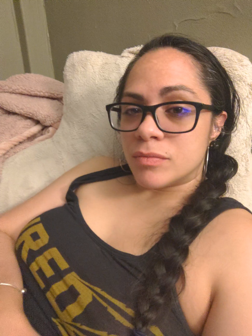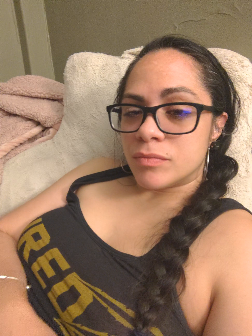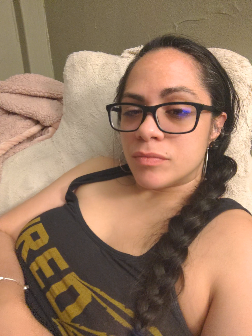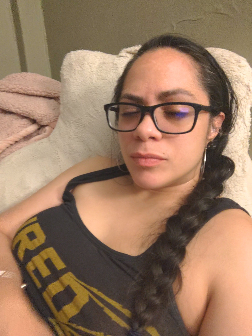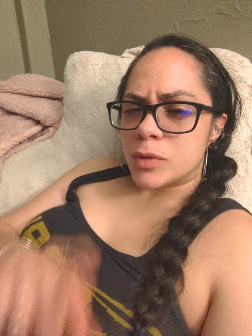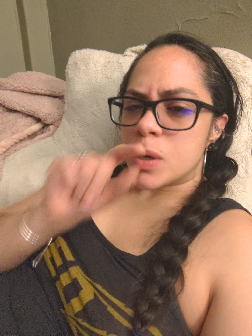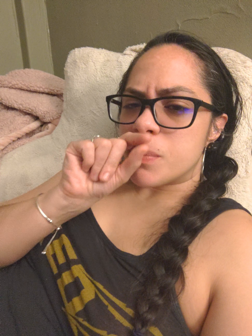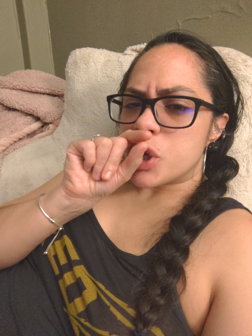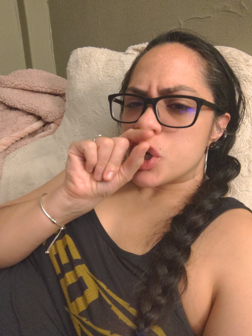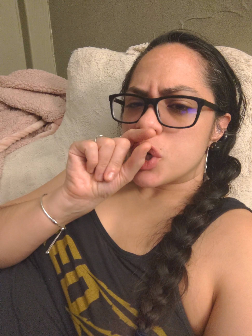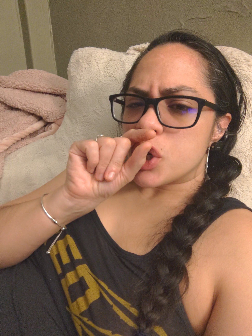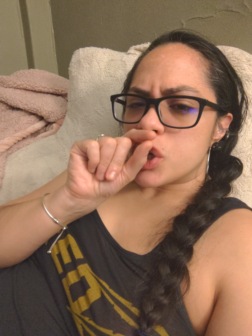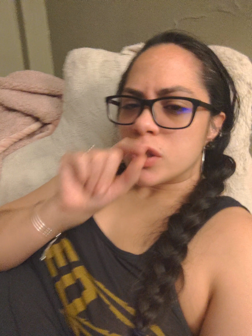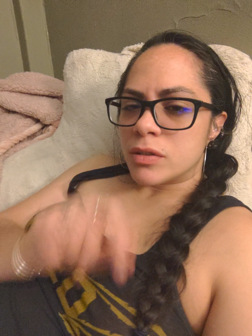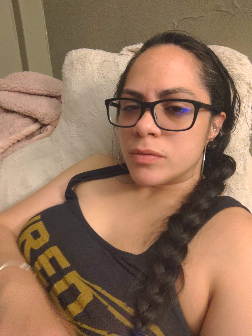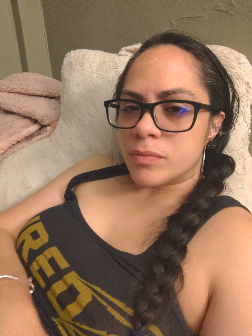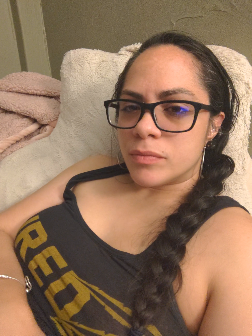bird